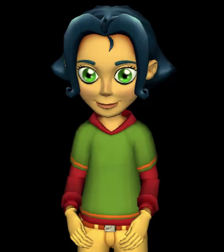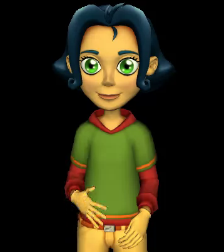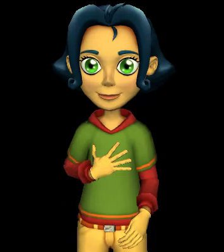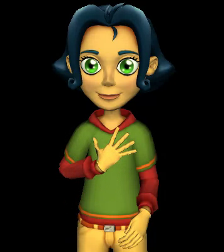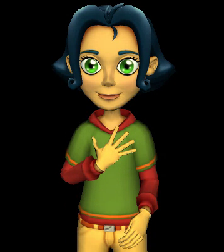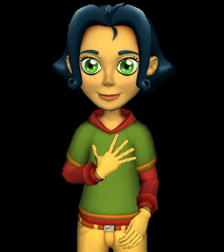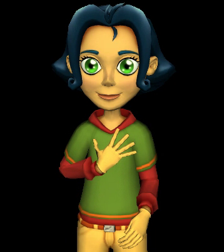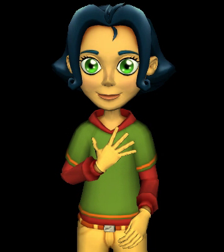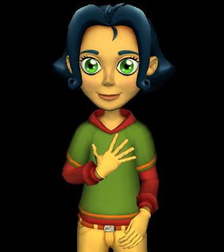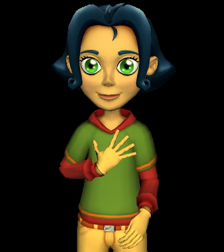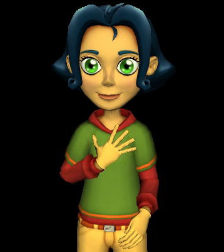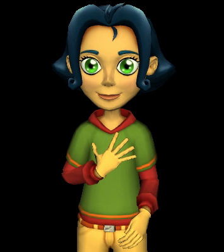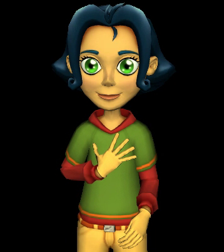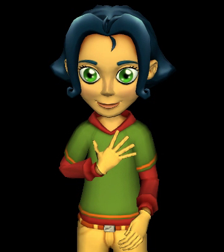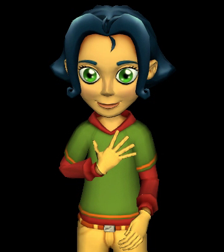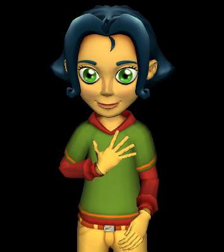يقدر